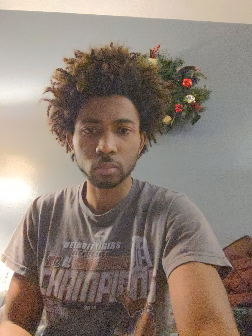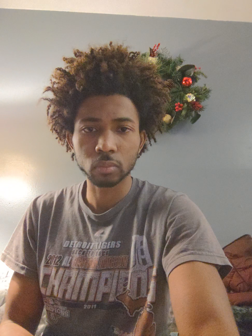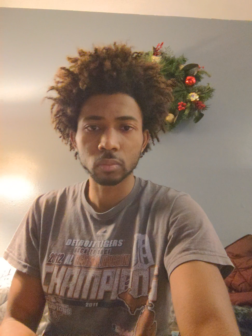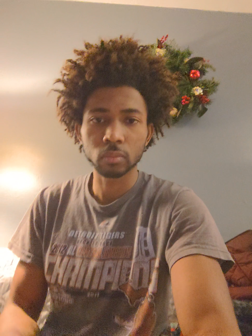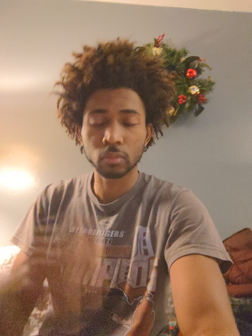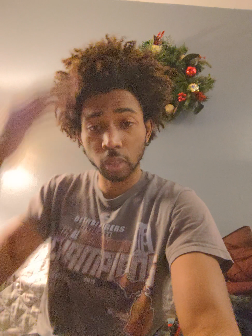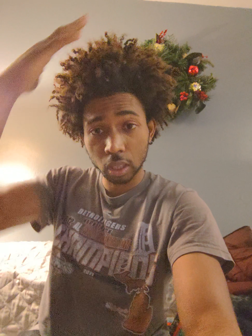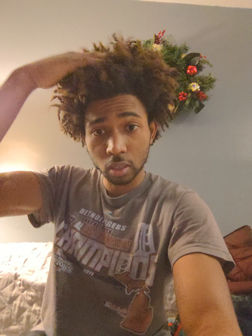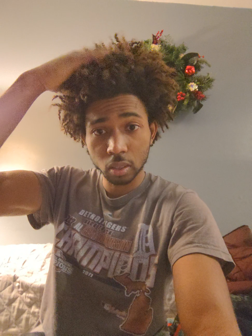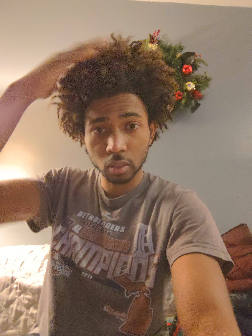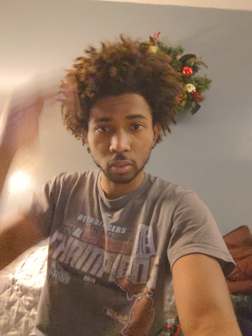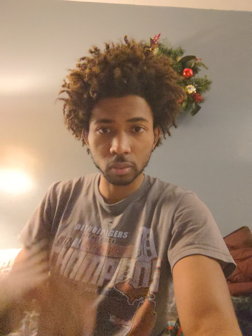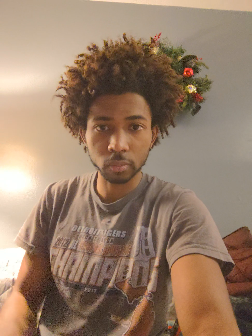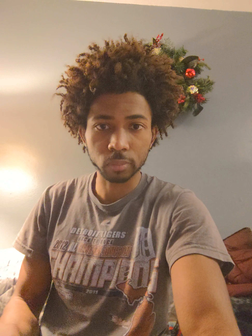hat